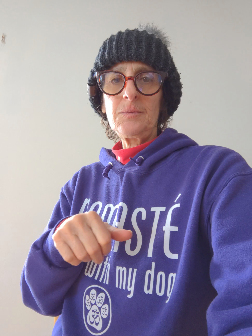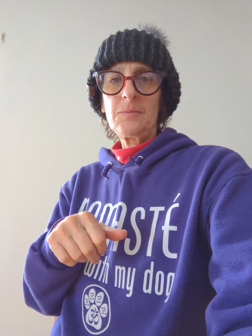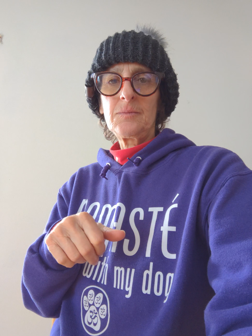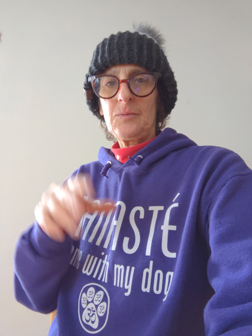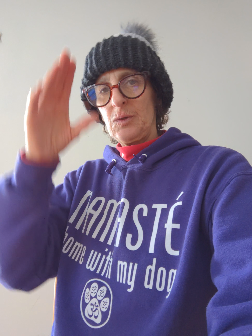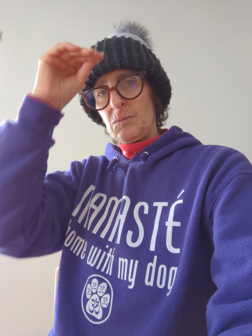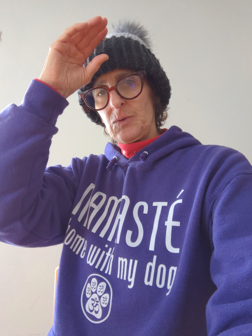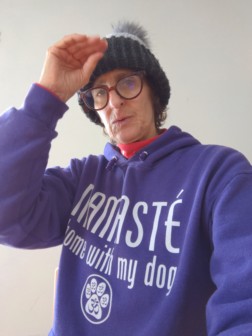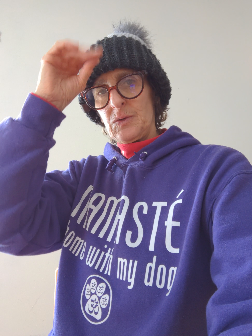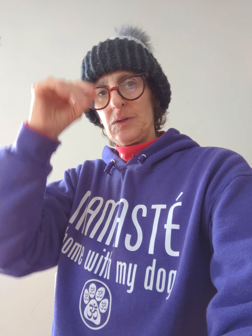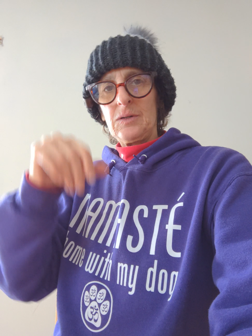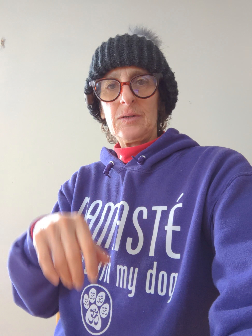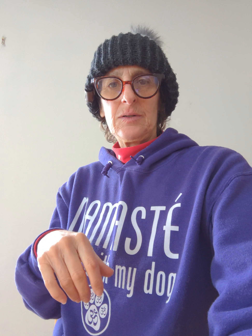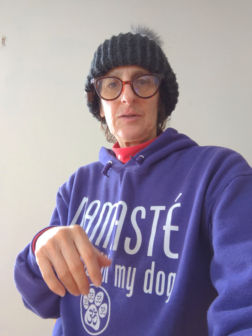boy